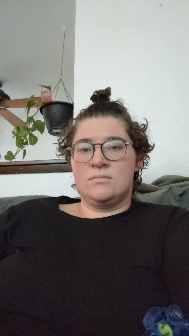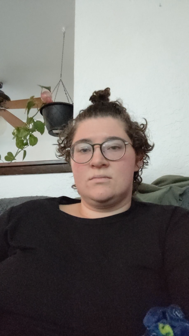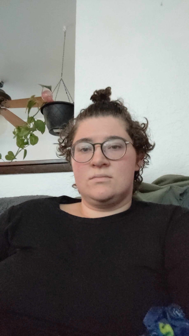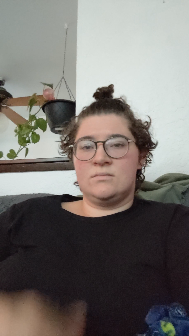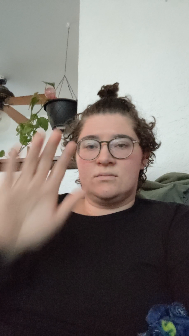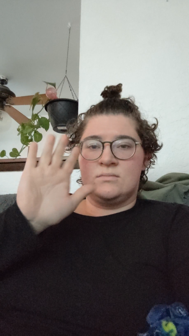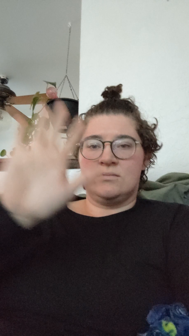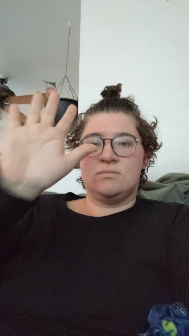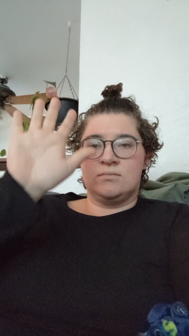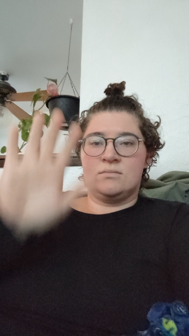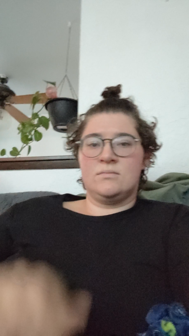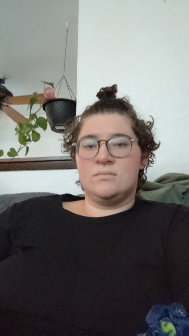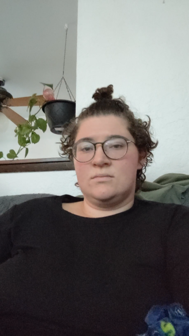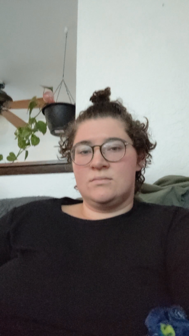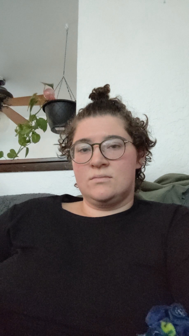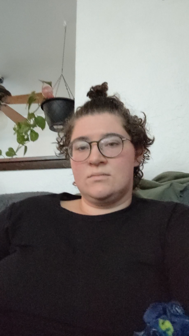give me five